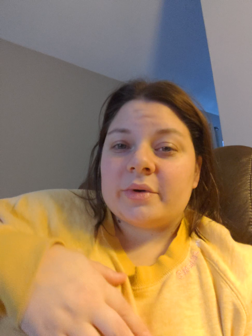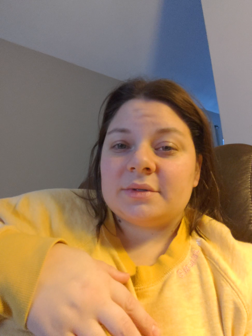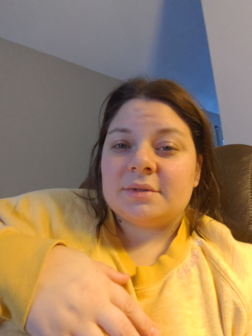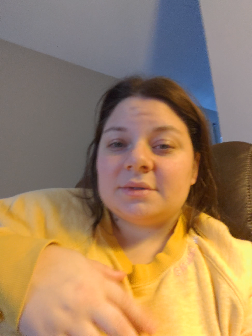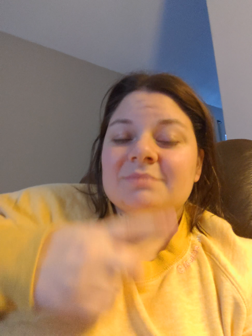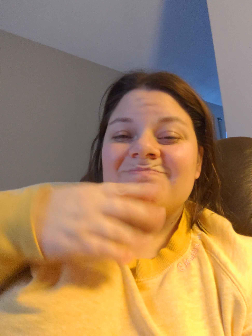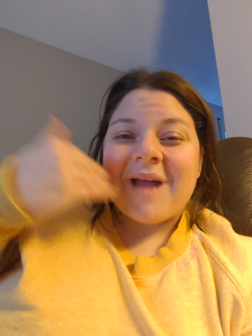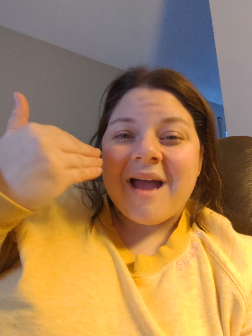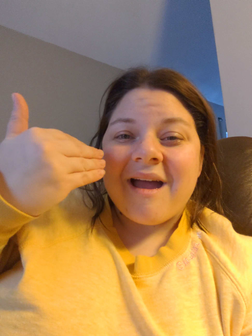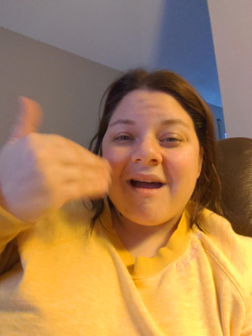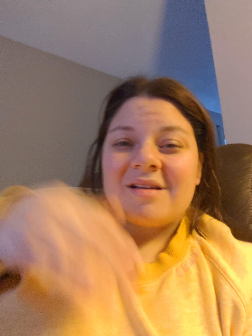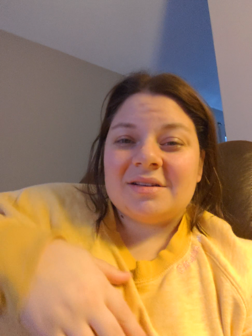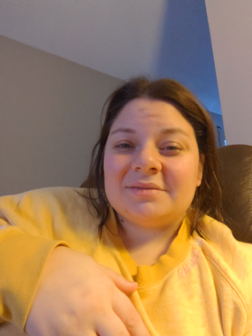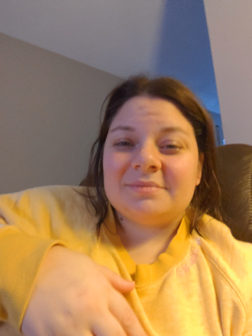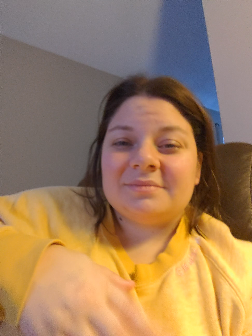smile